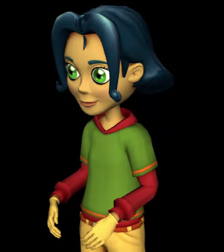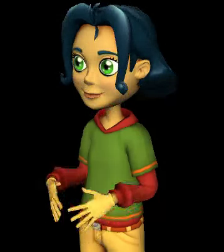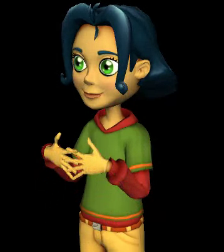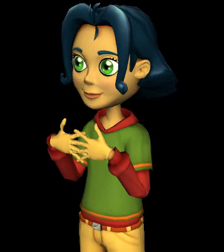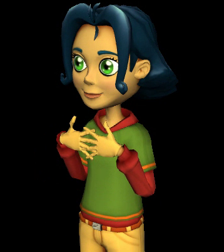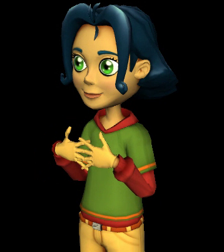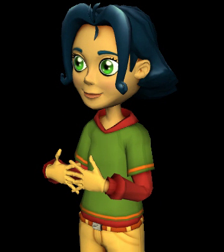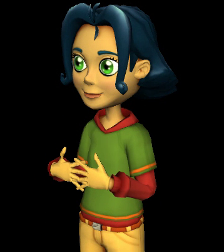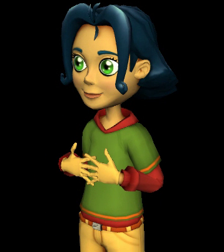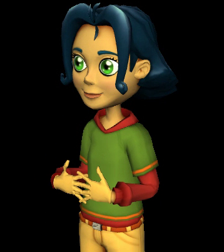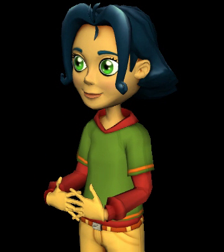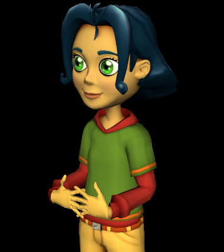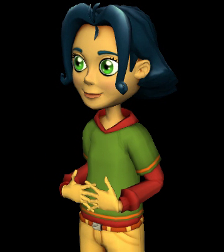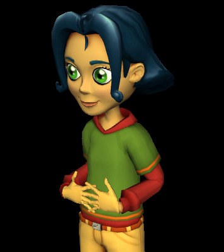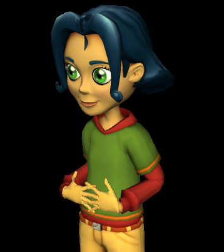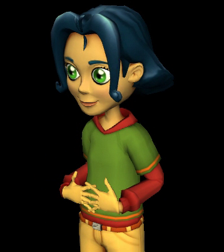جسم